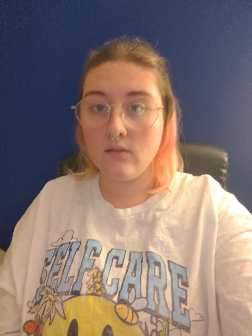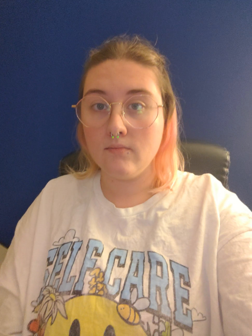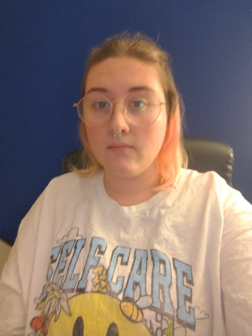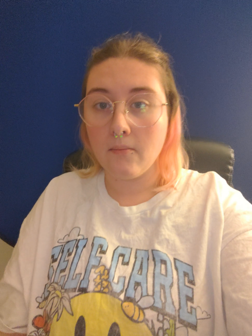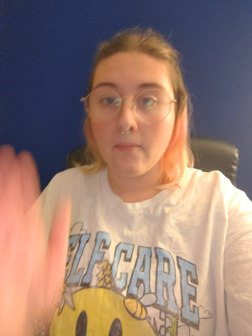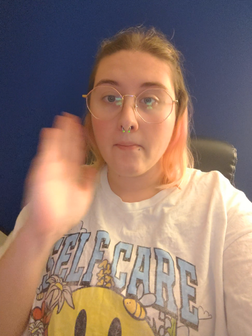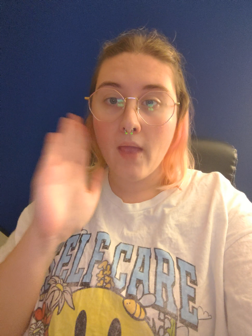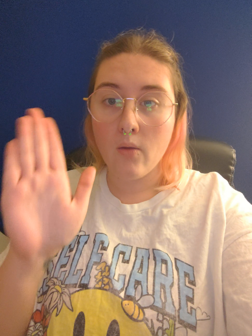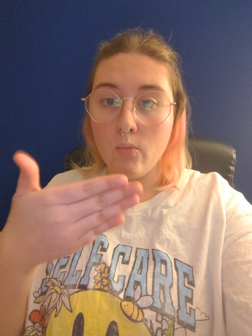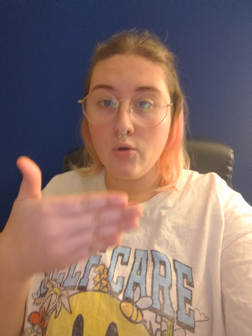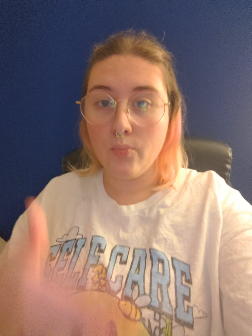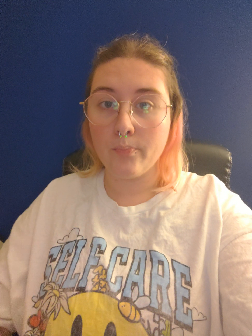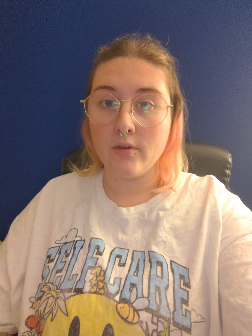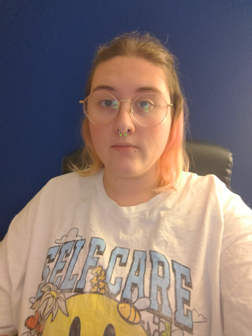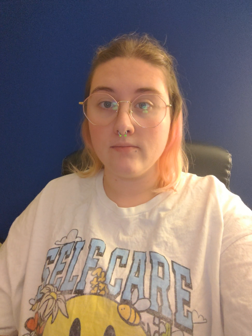bedroom